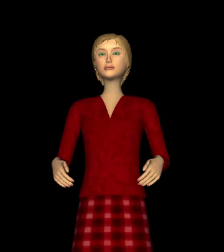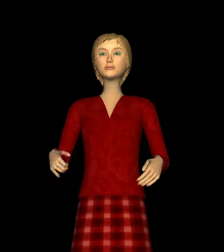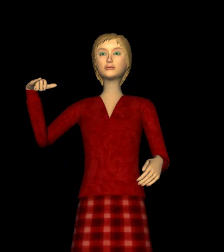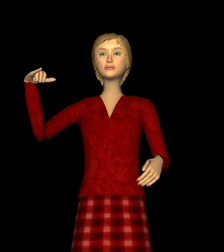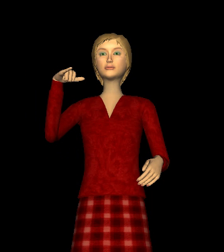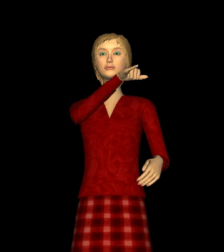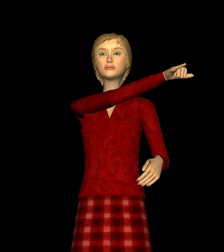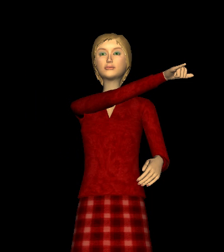طائرة